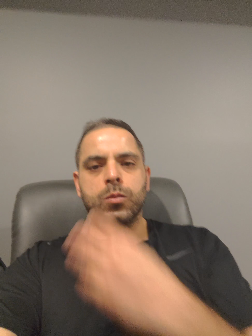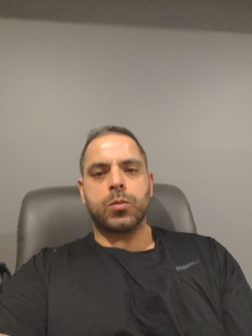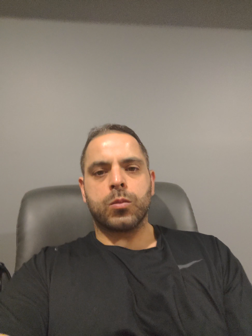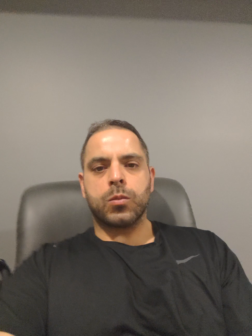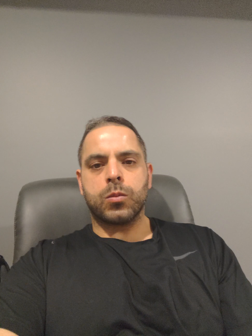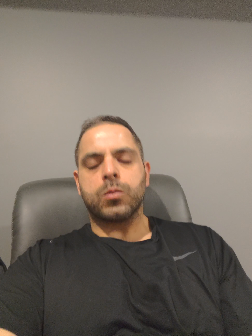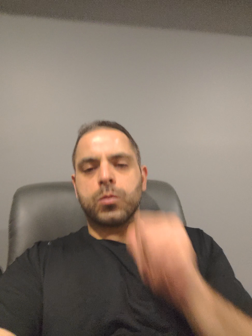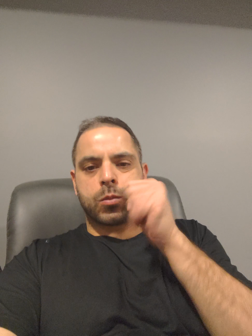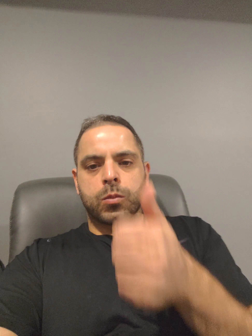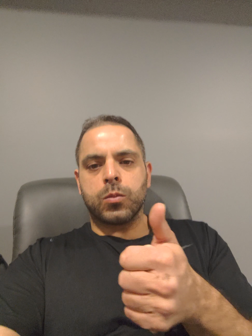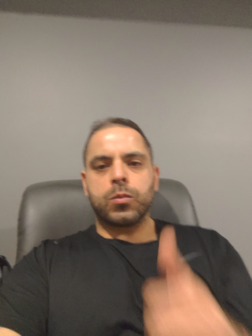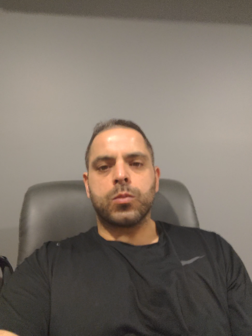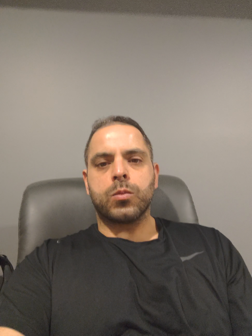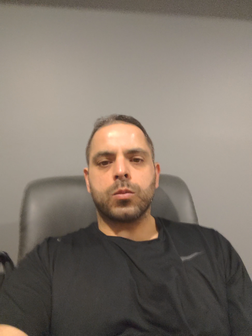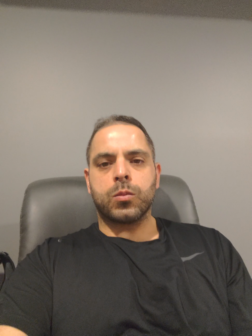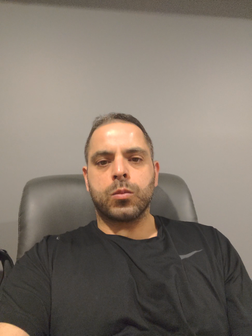tomorrow